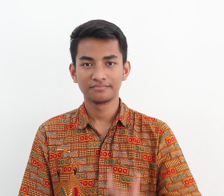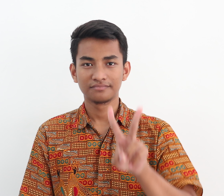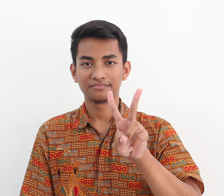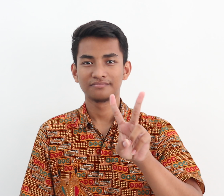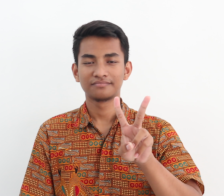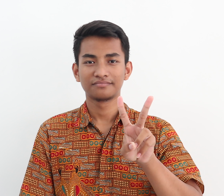V